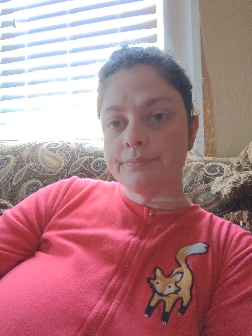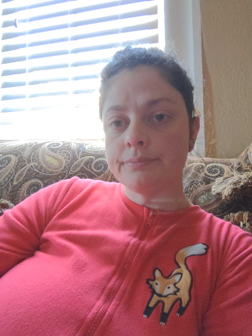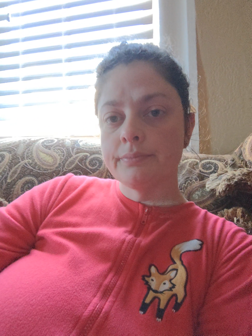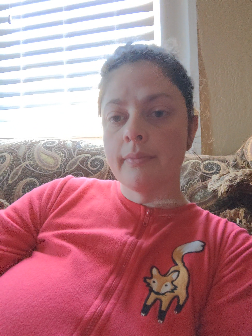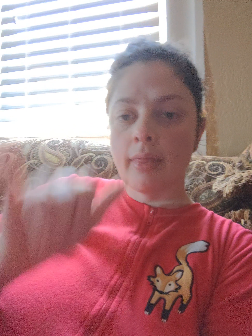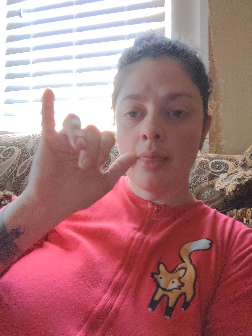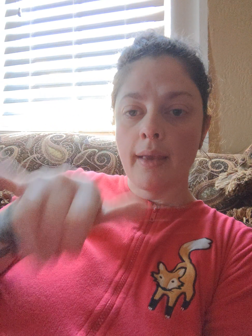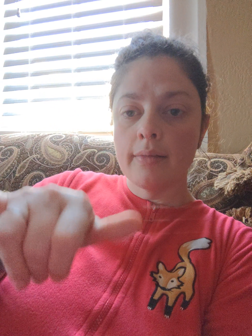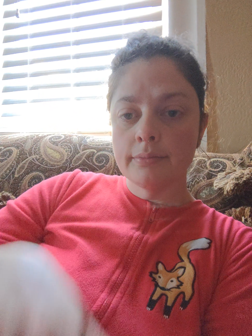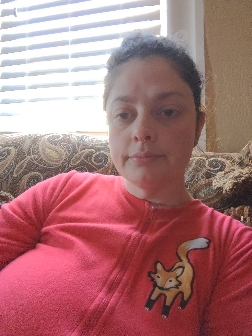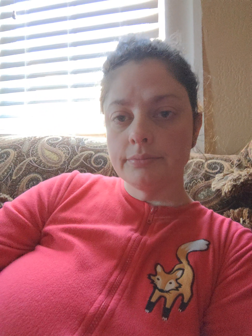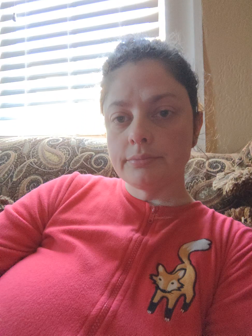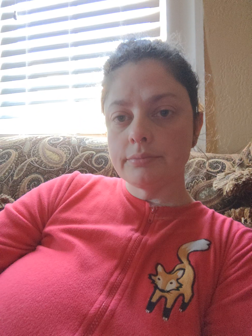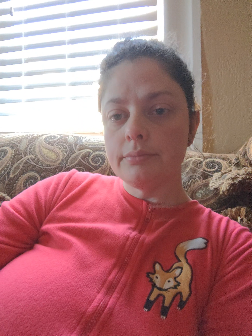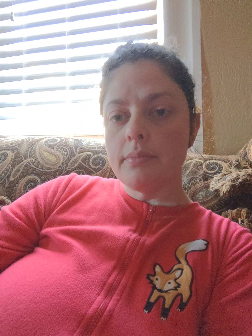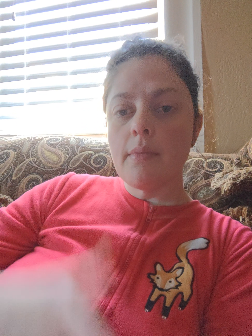that